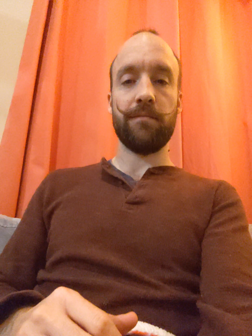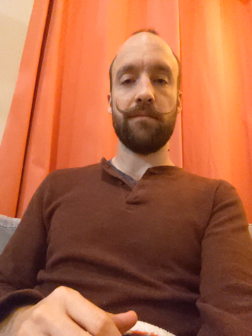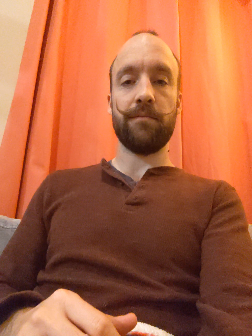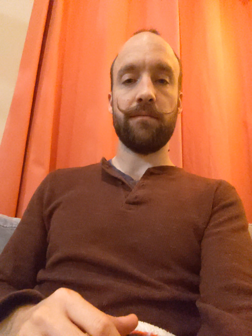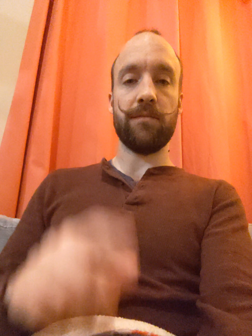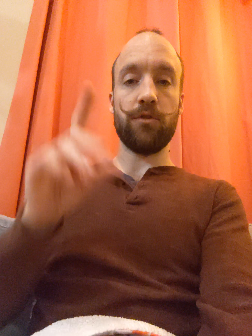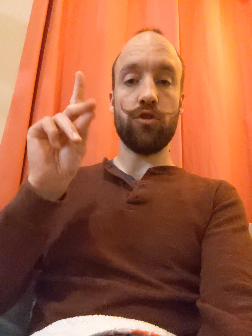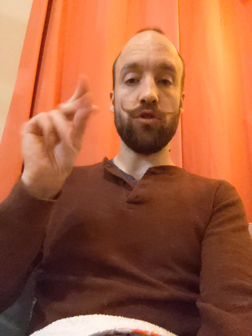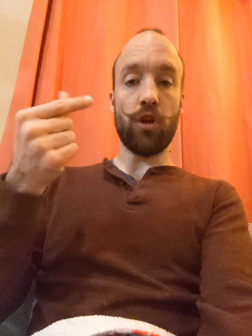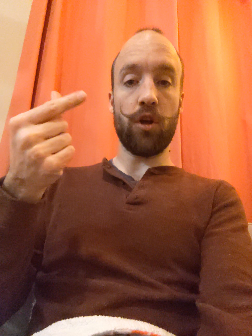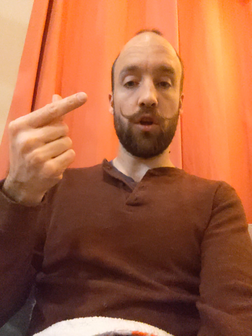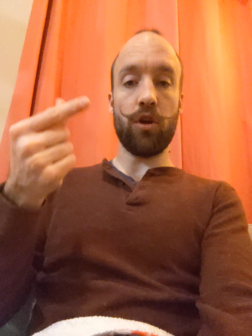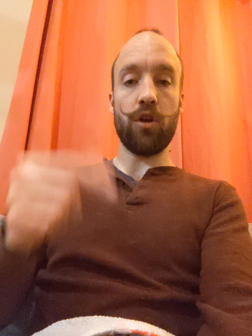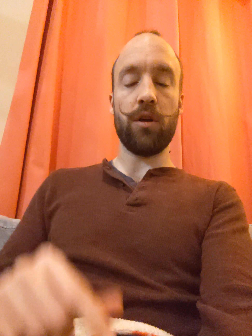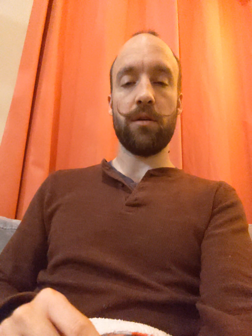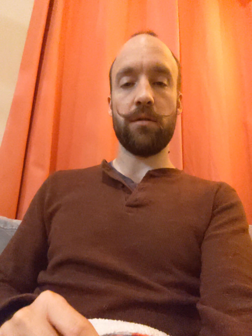dog